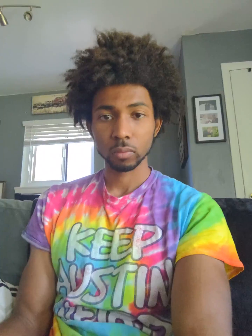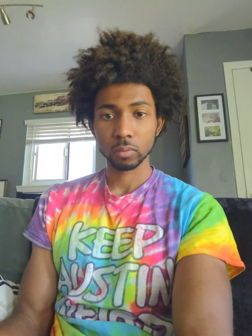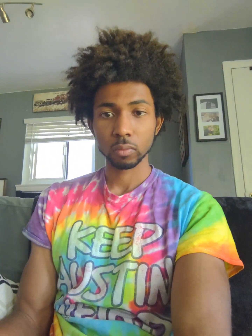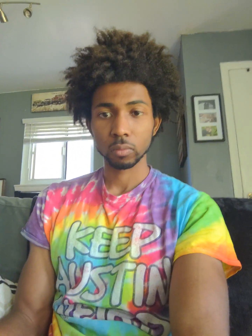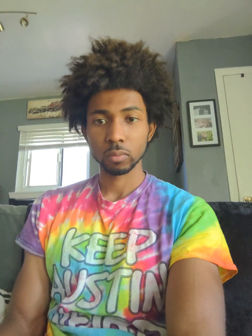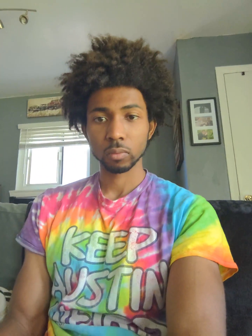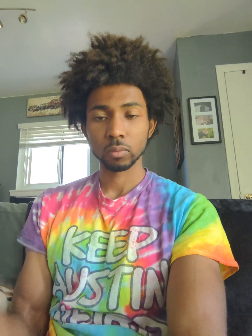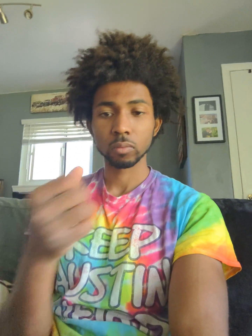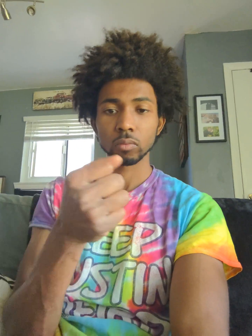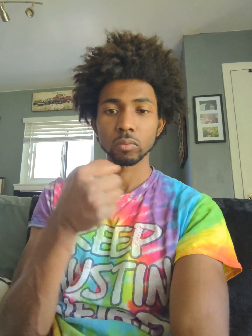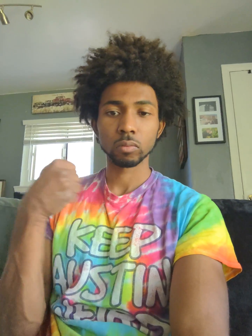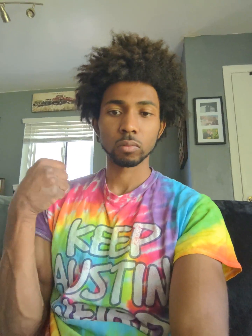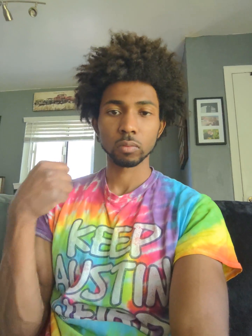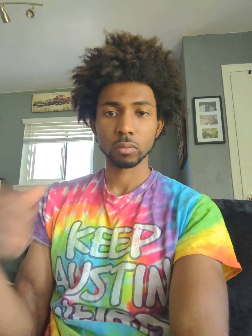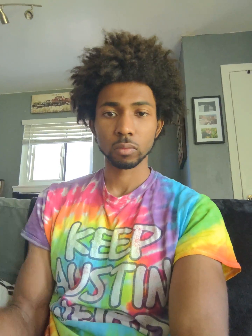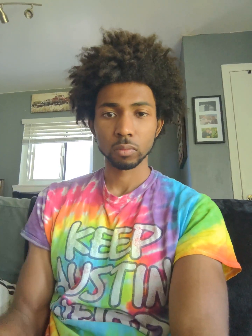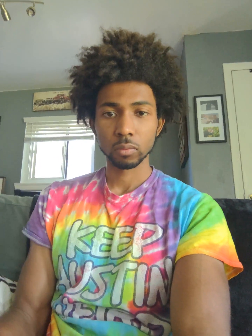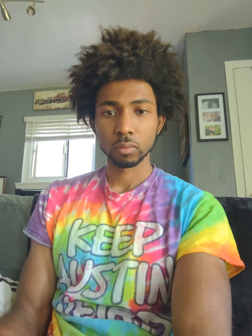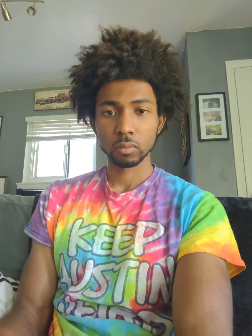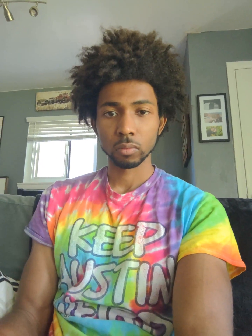pull